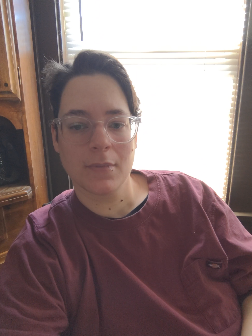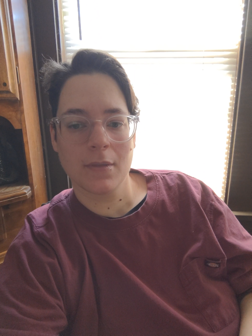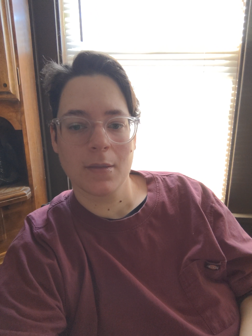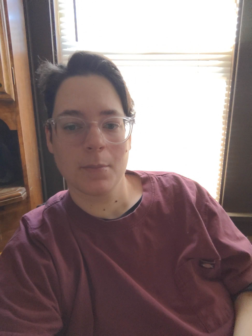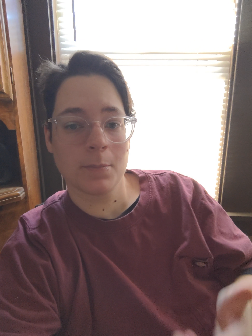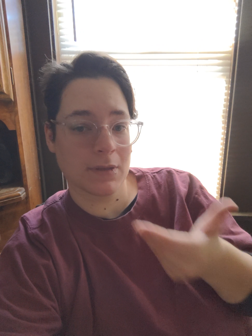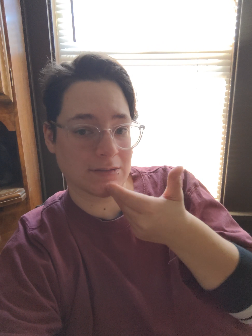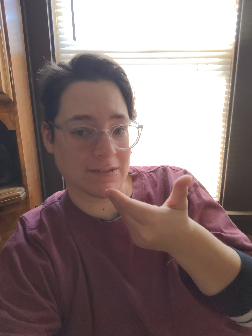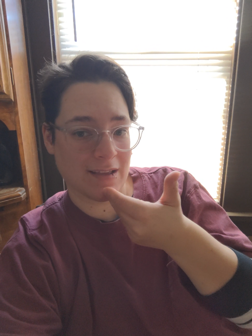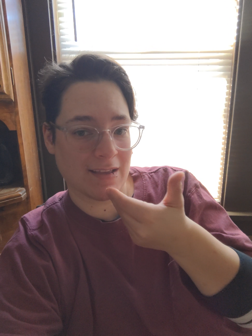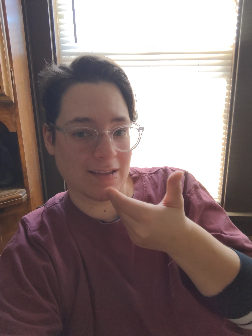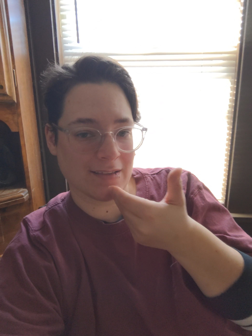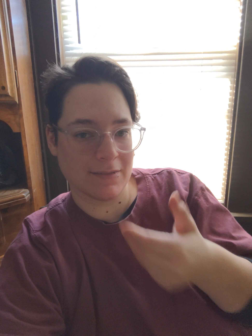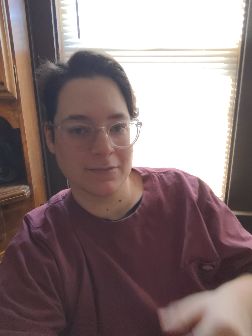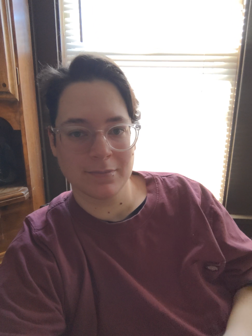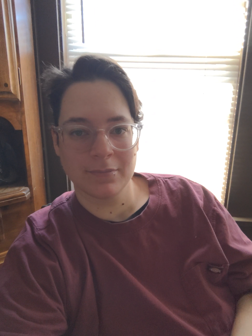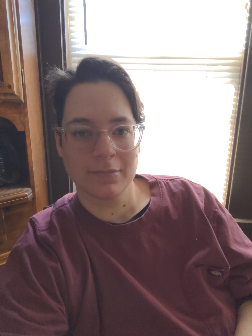pizza